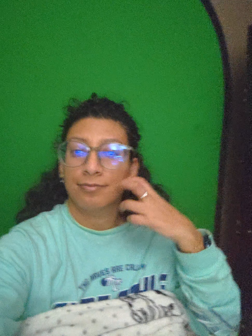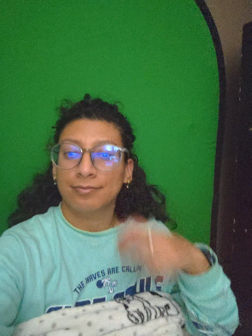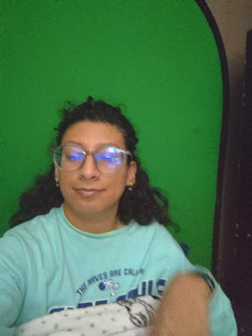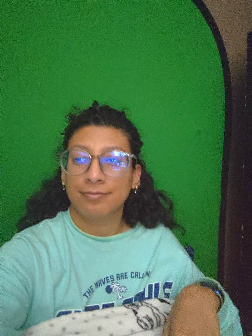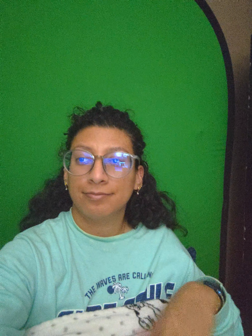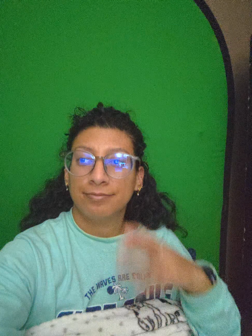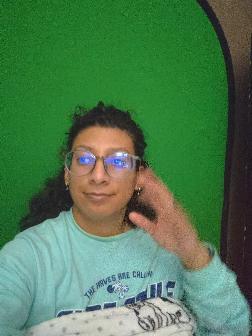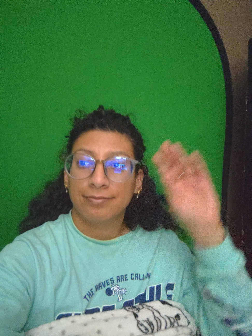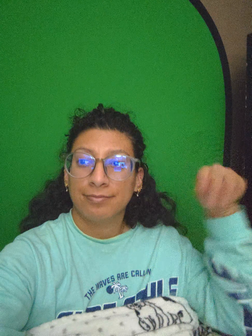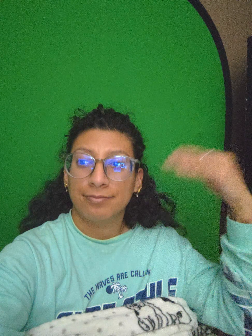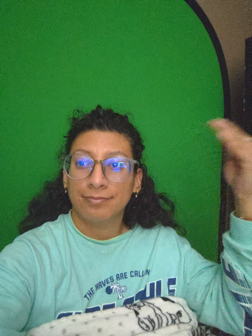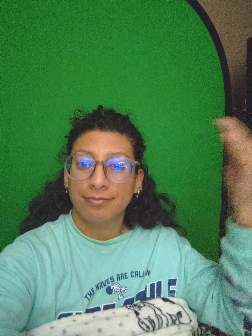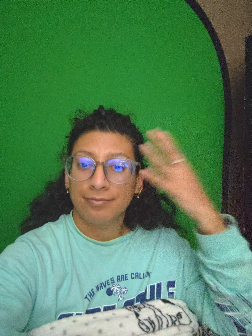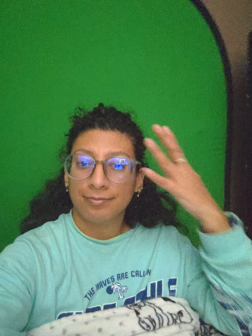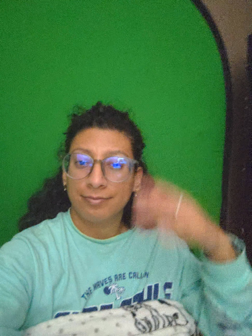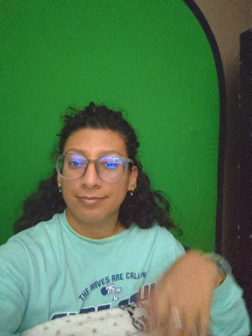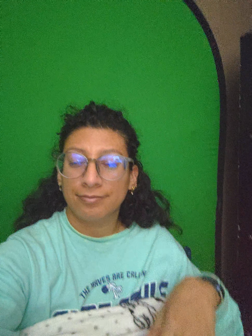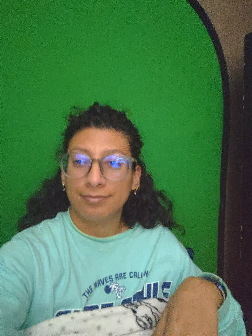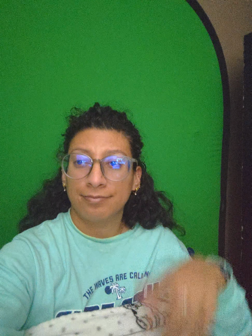sun